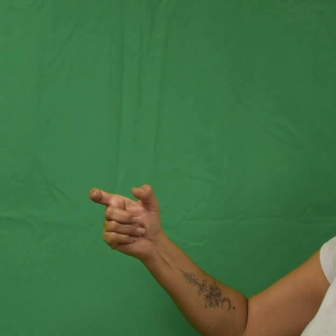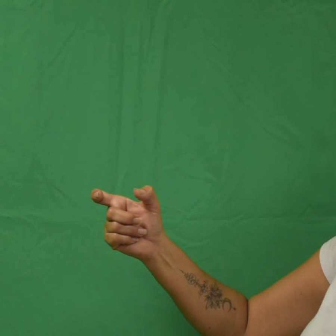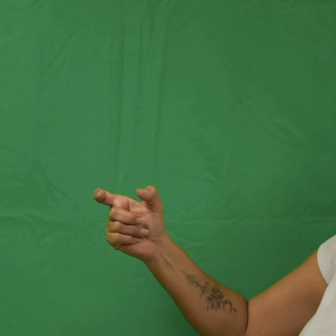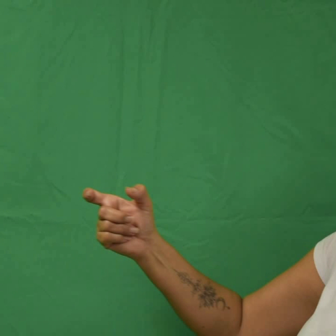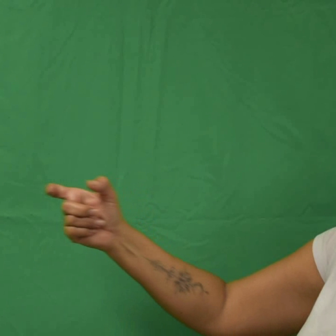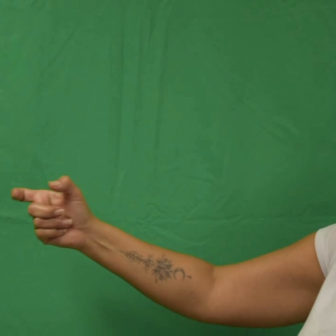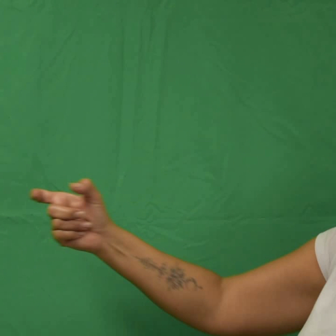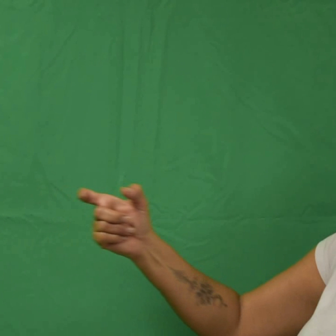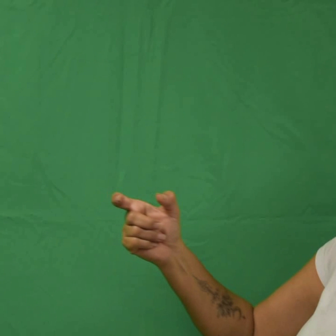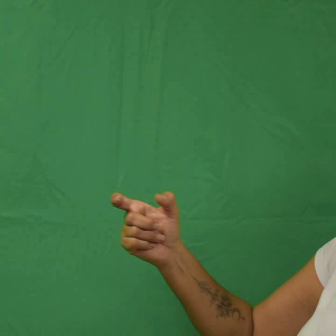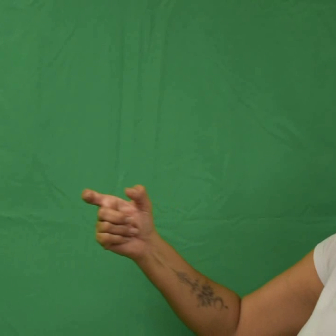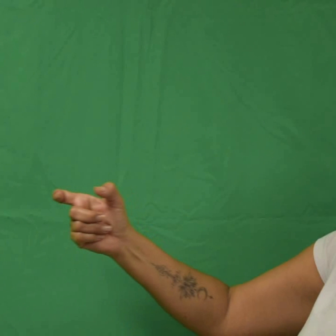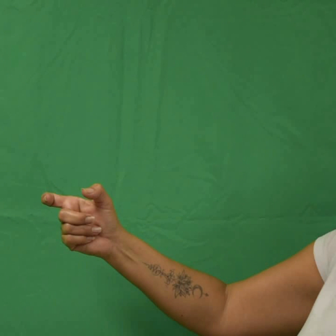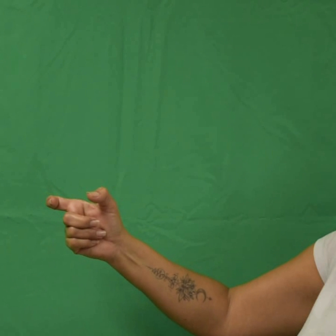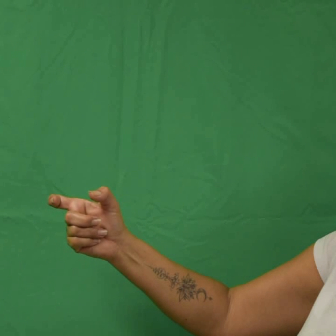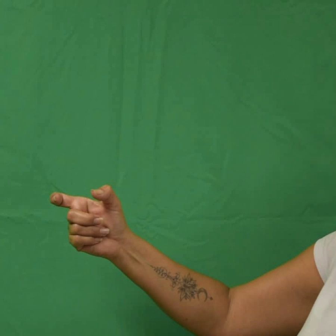X